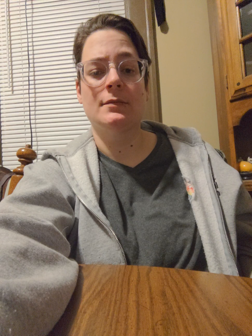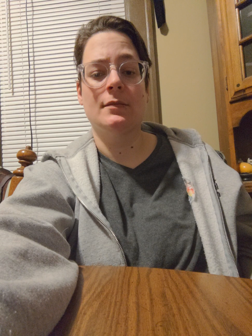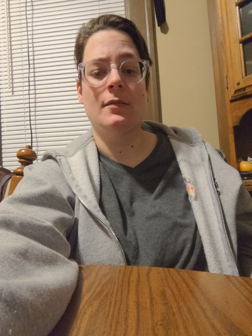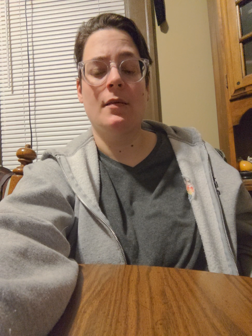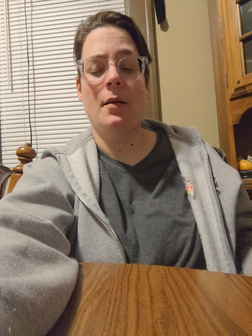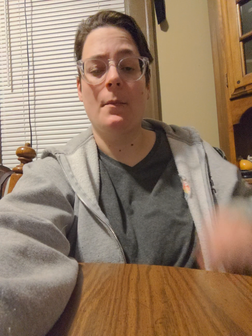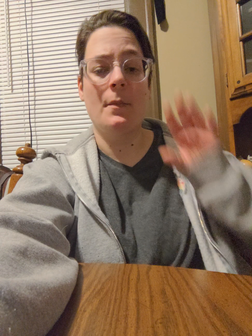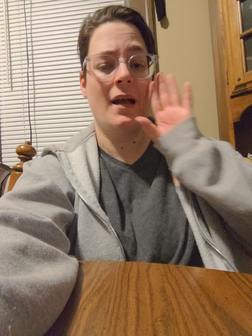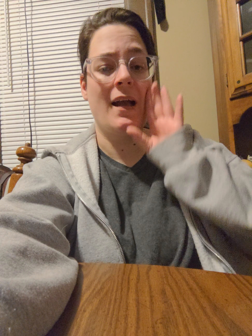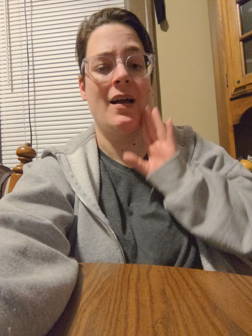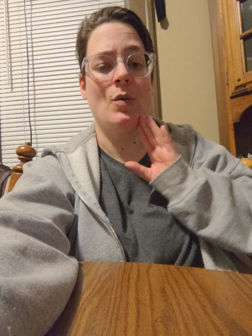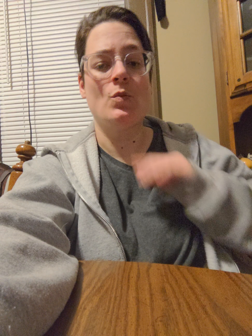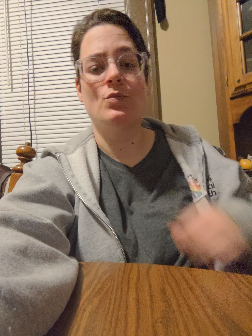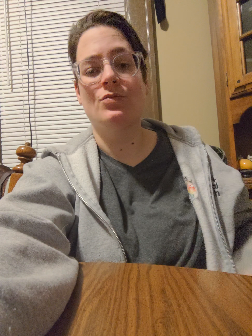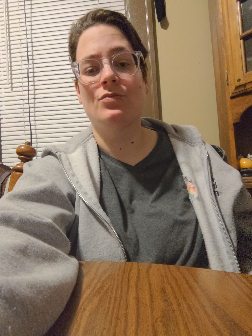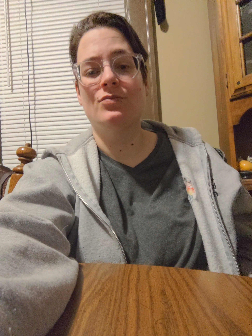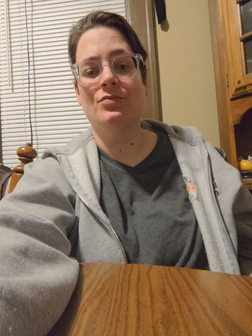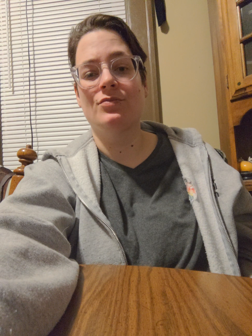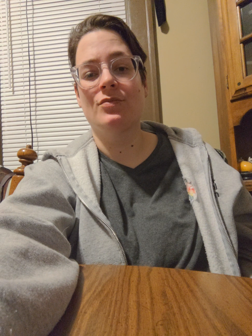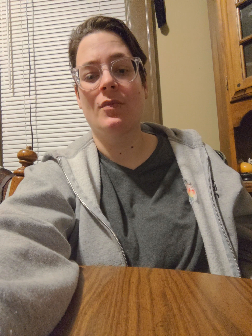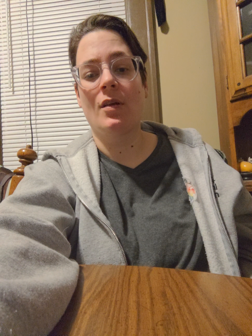brown